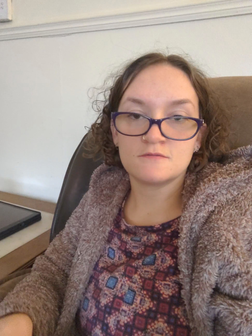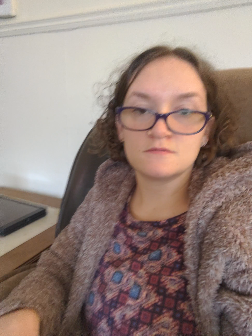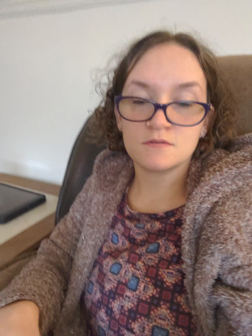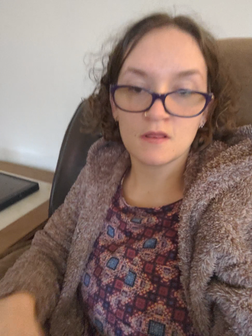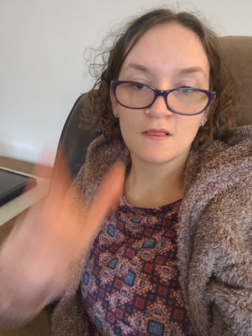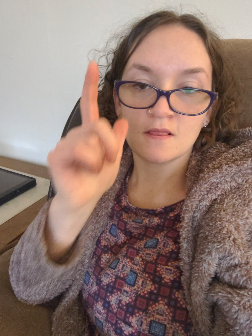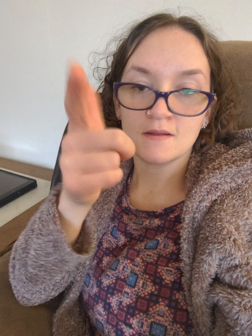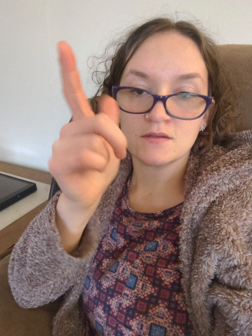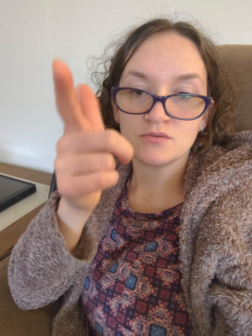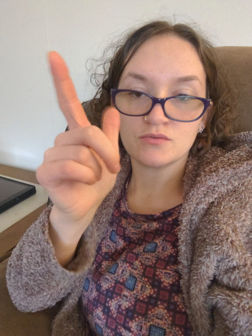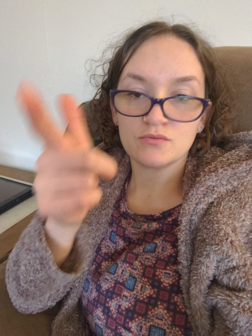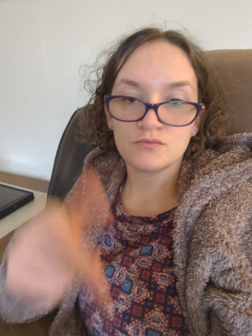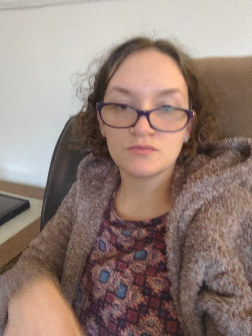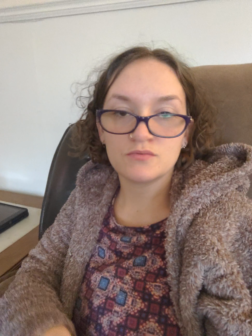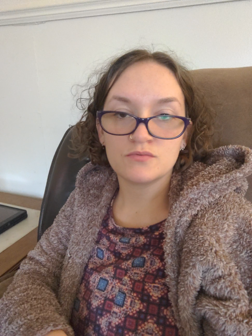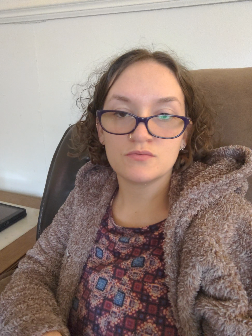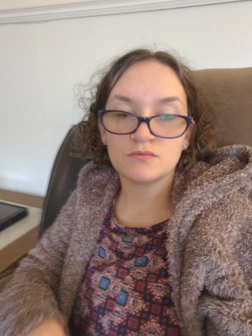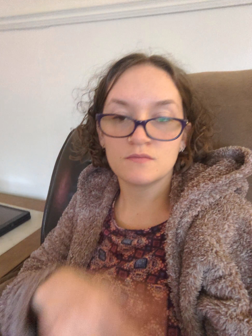later